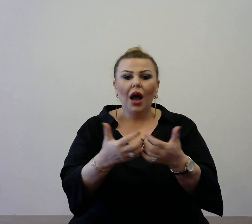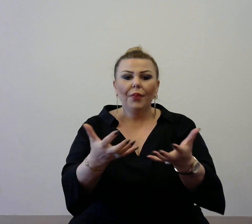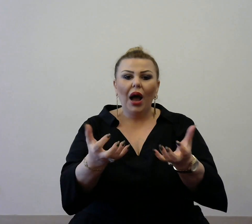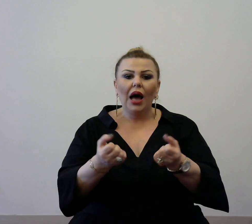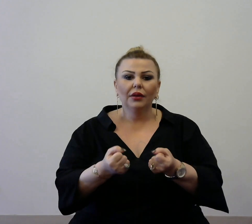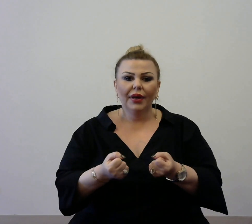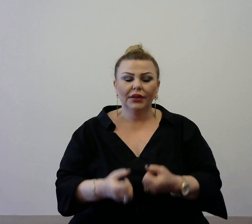almaq